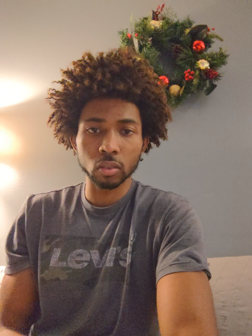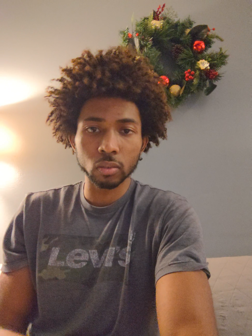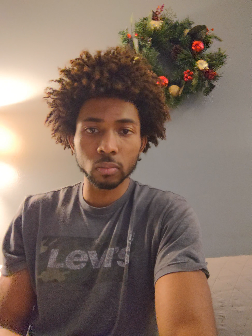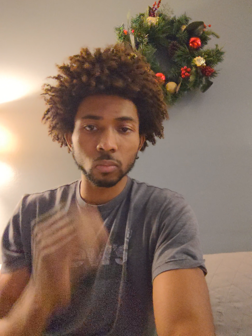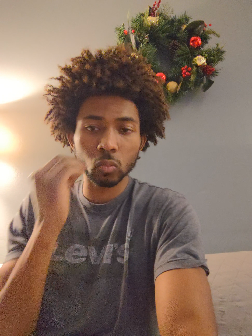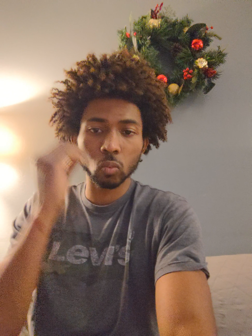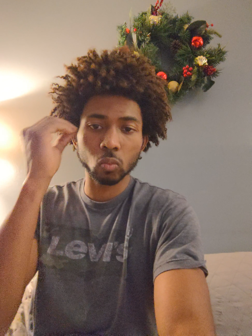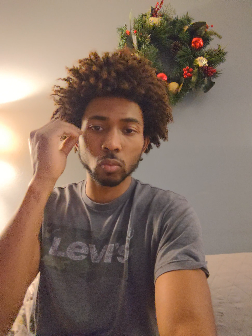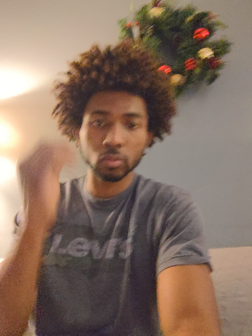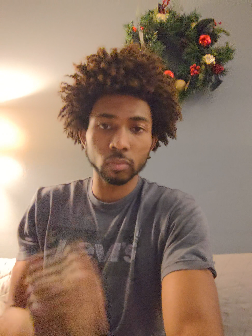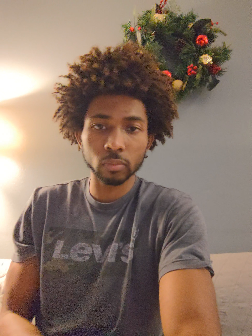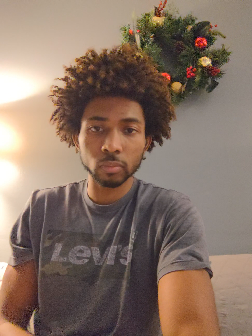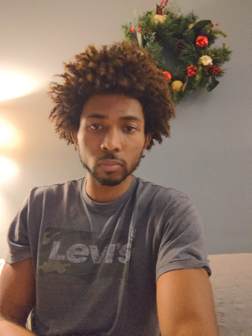home